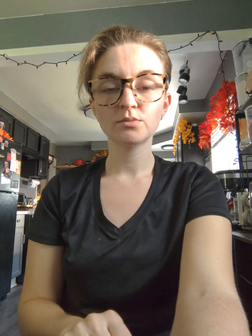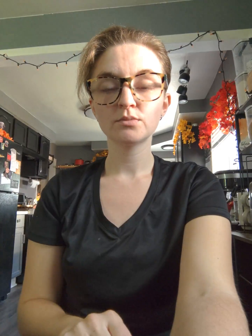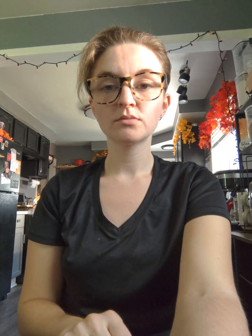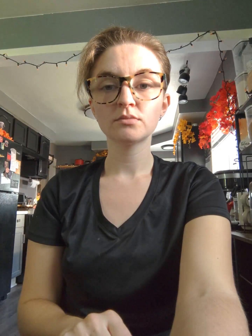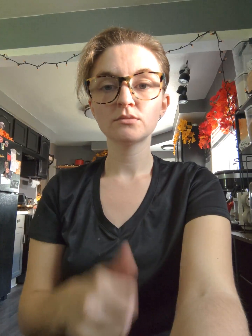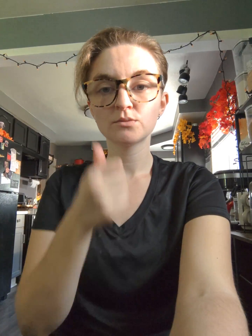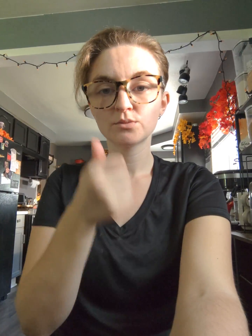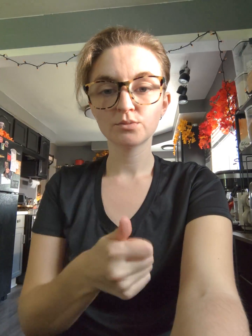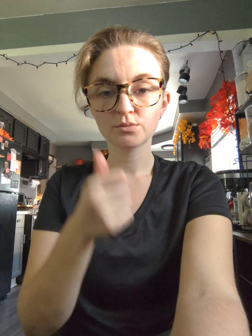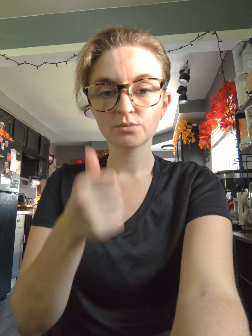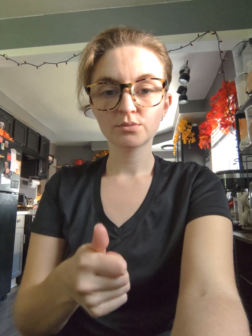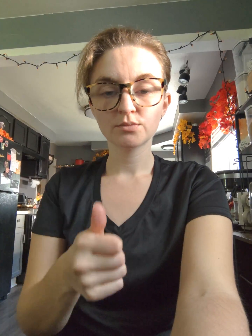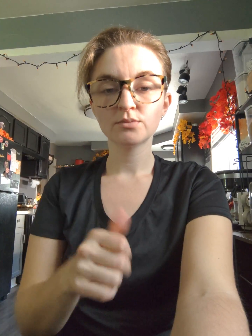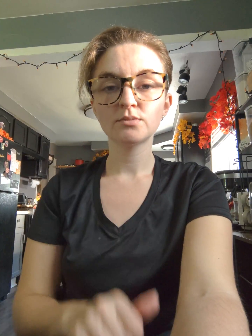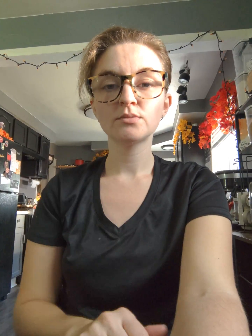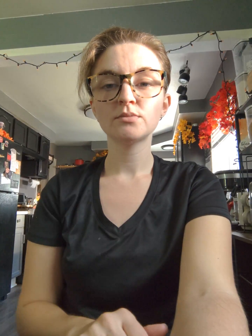each